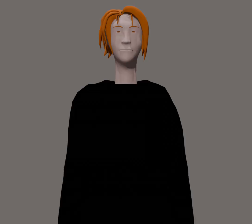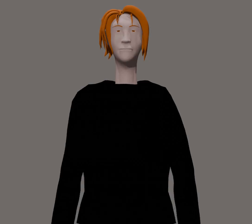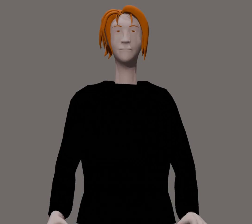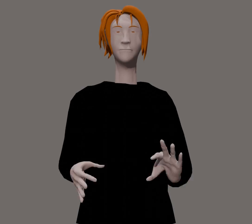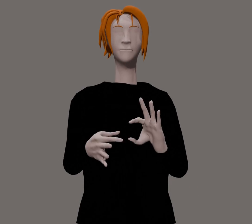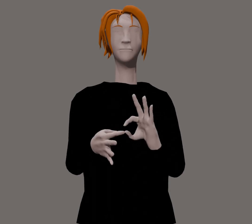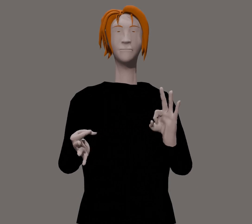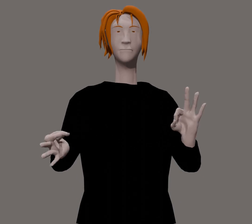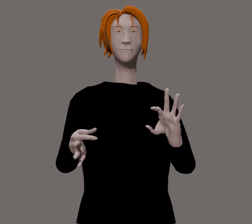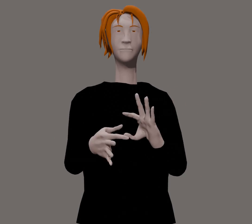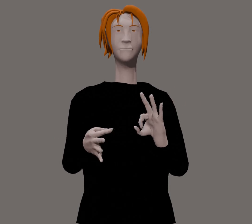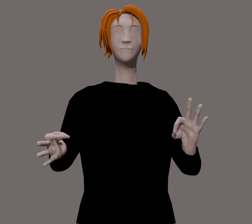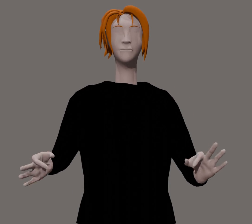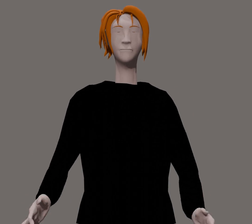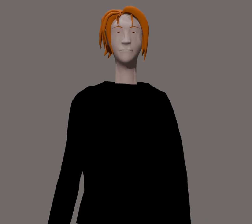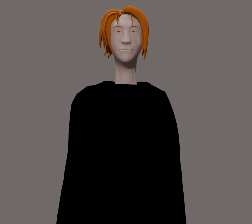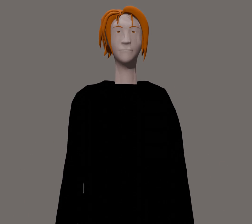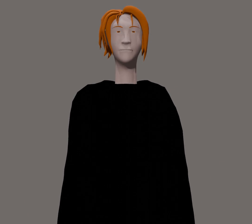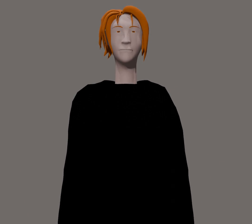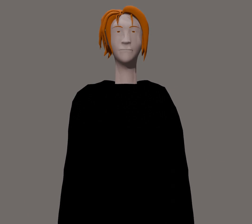Comments